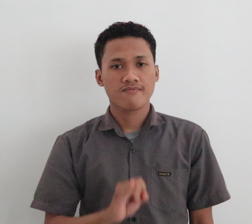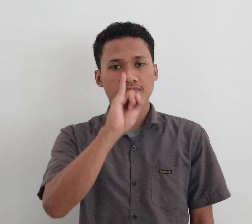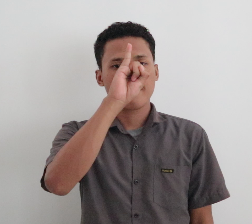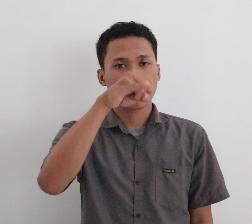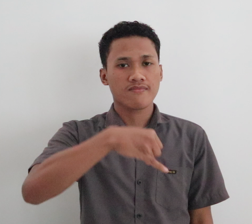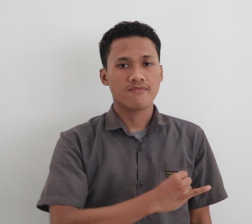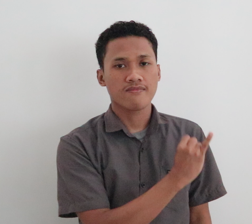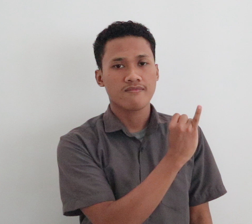J